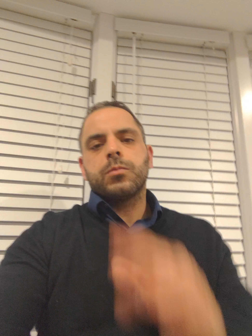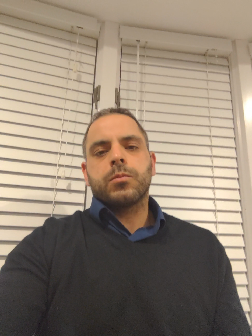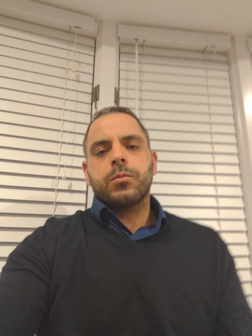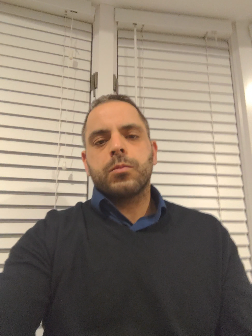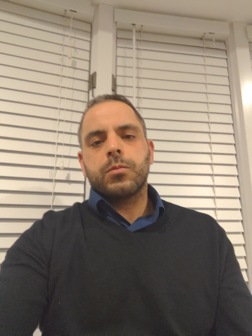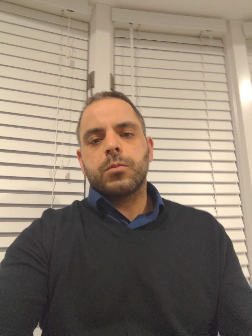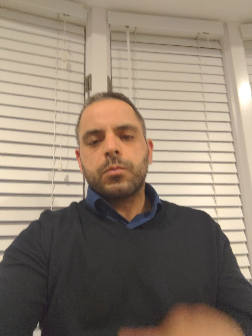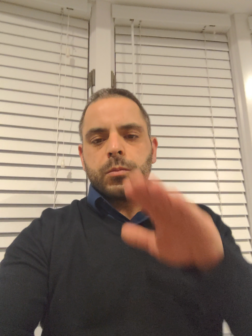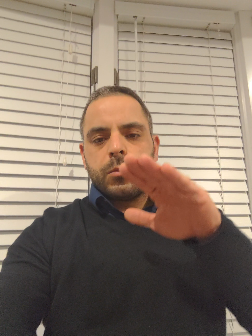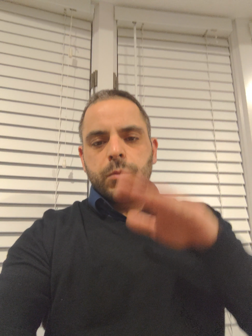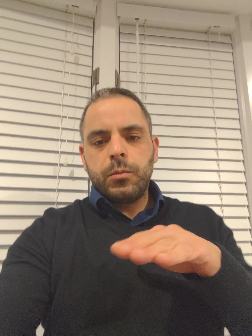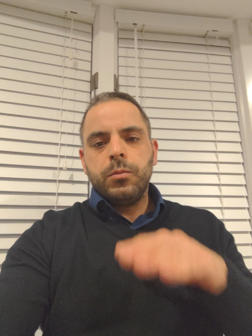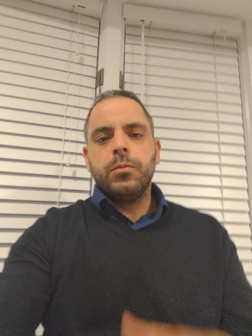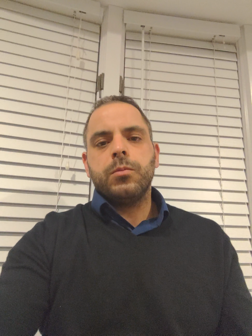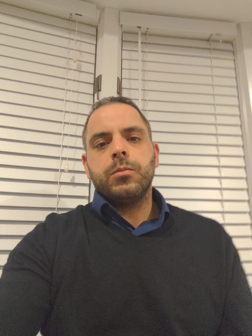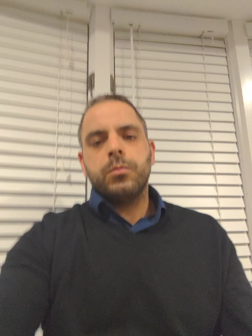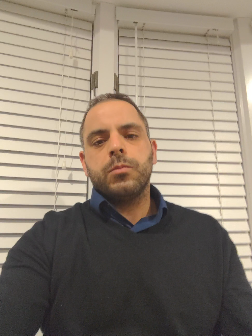on